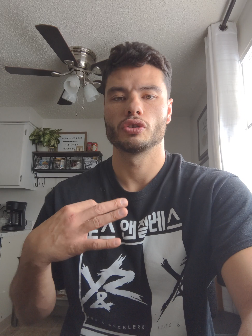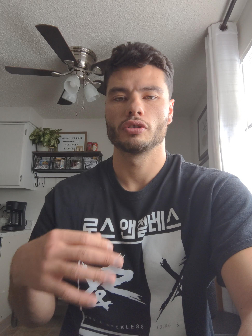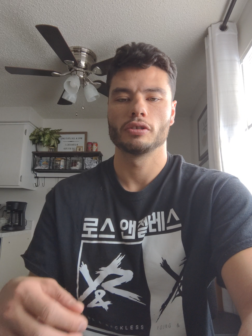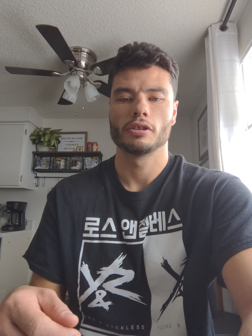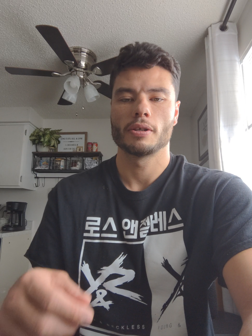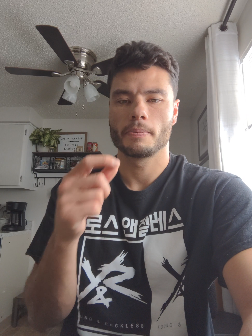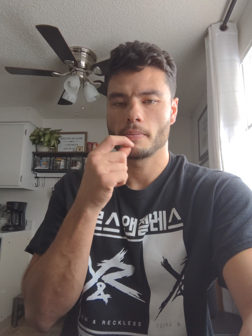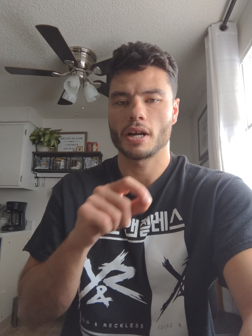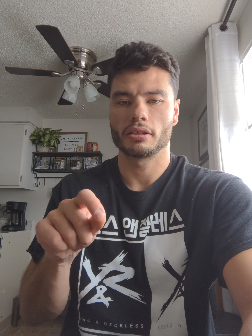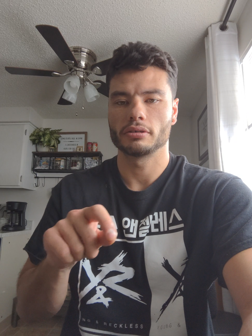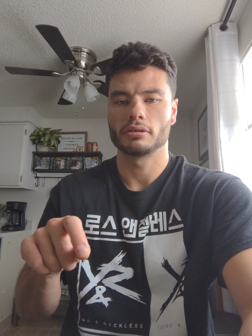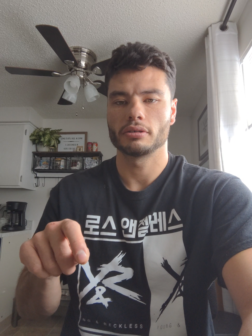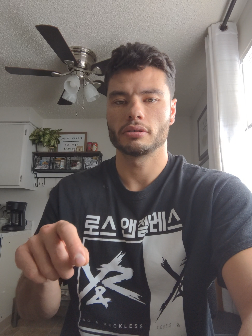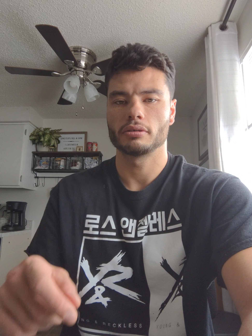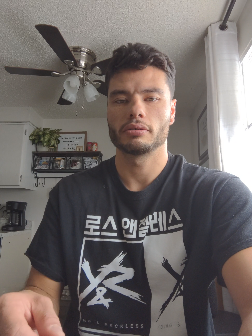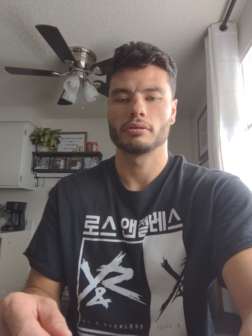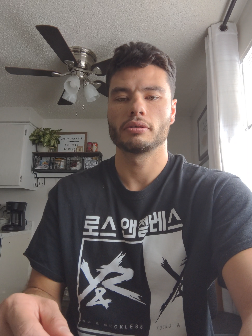pen